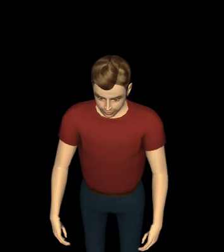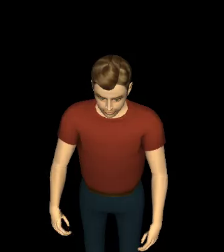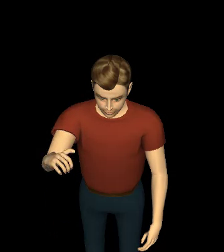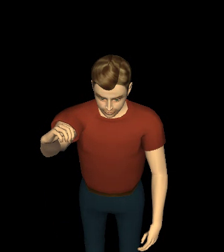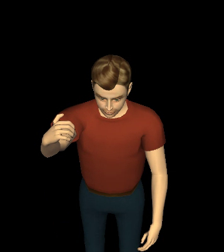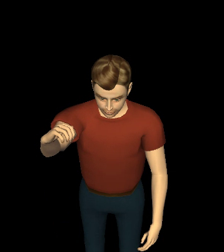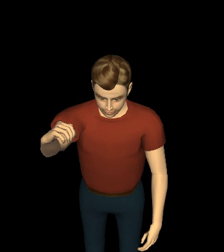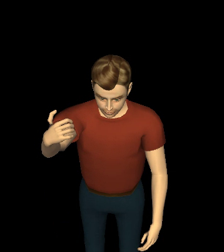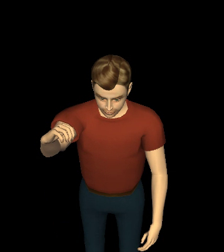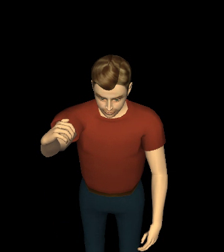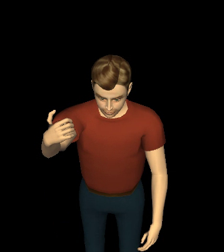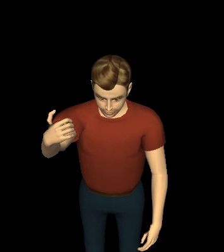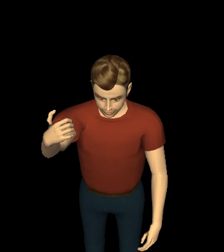شمس